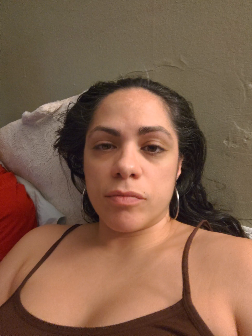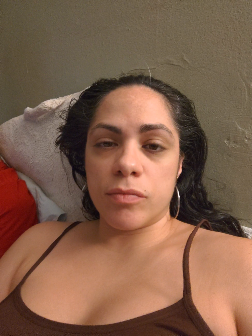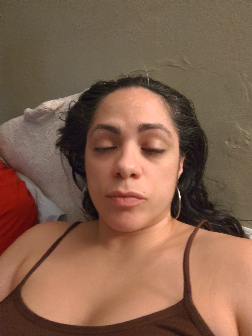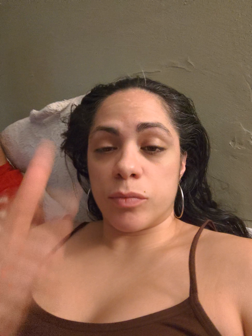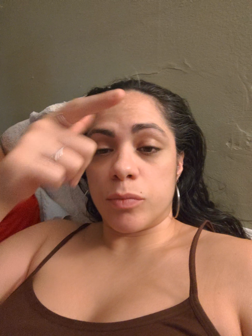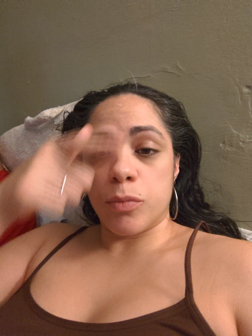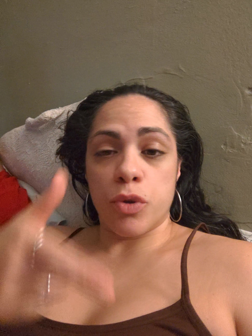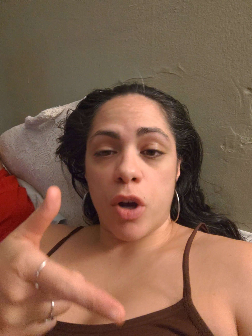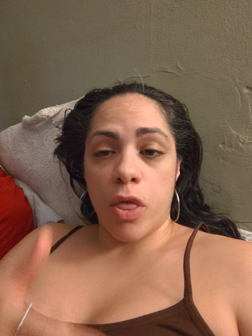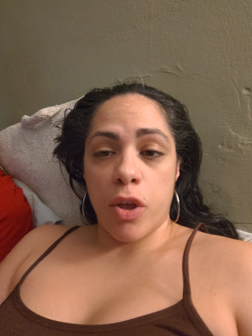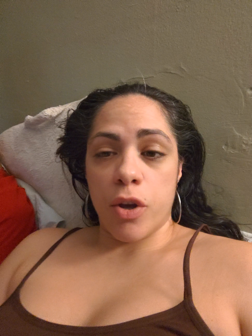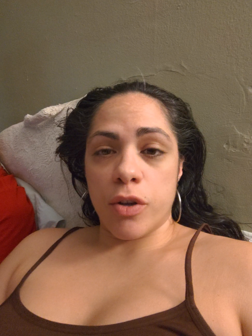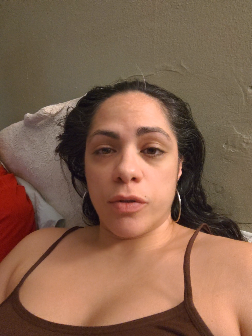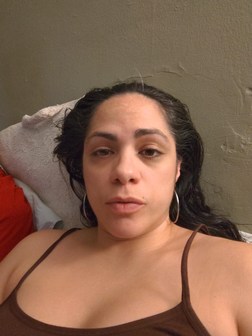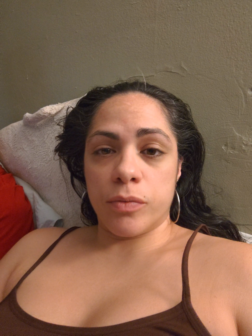brother